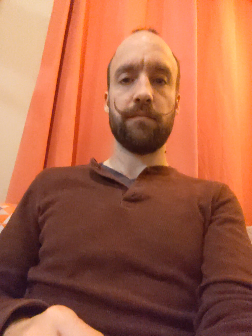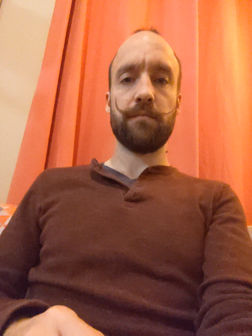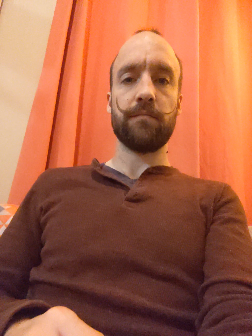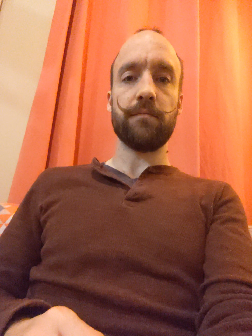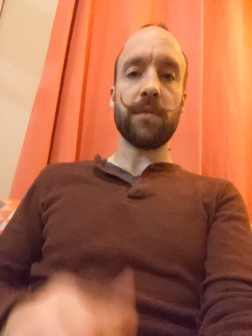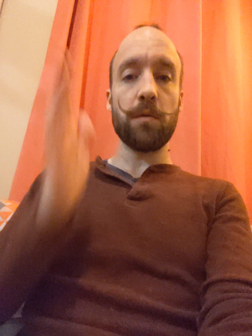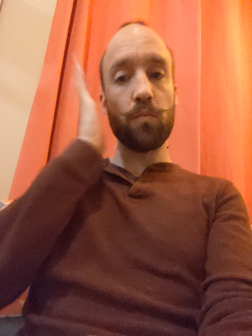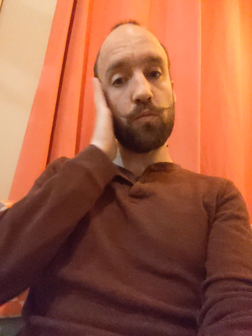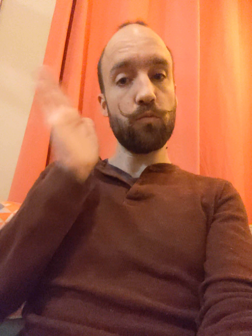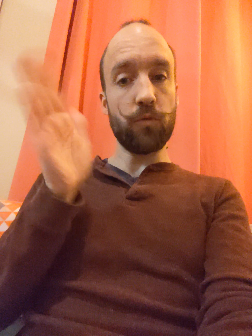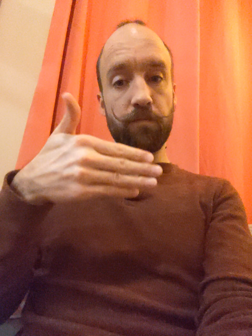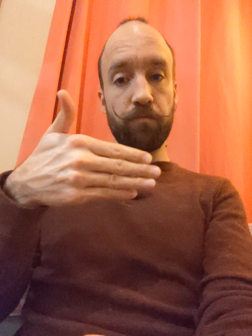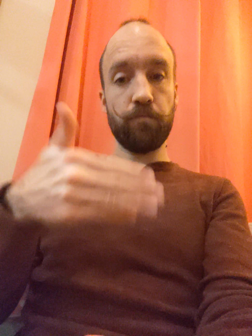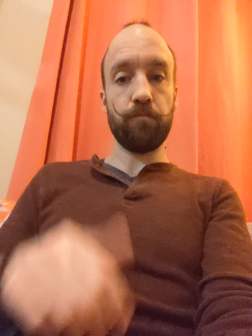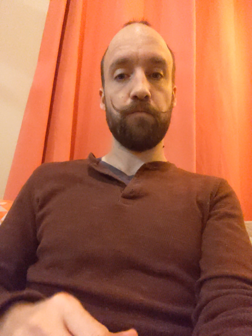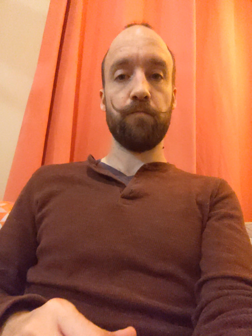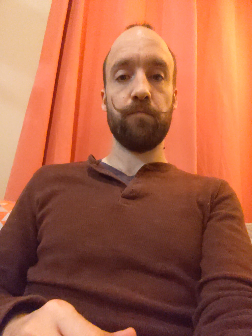bedroom